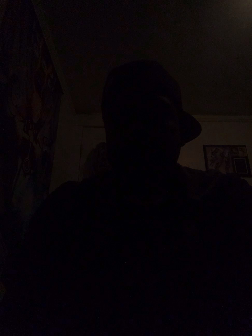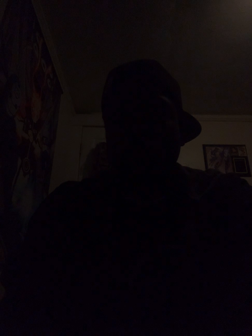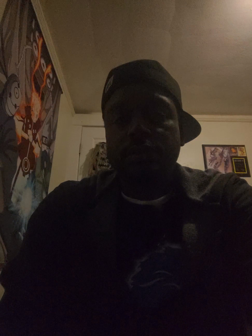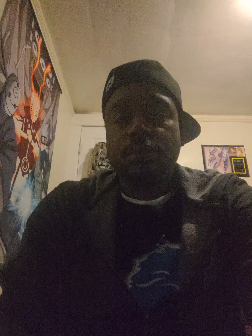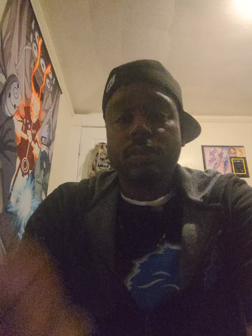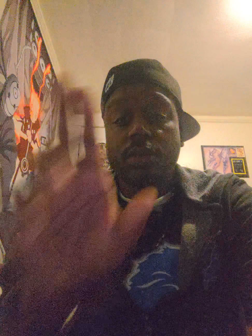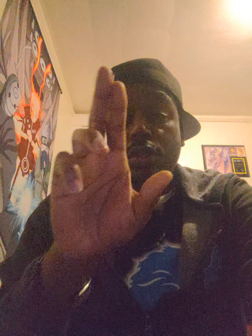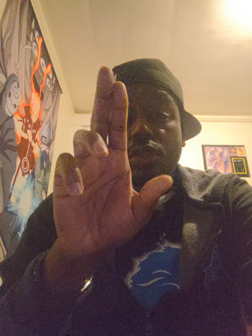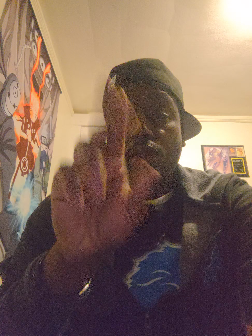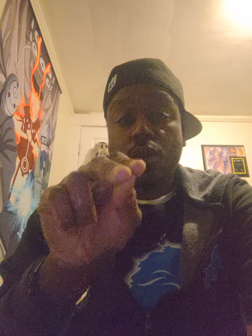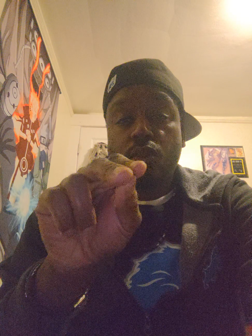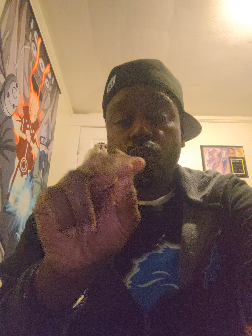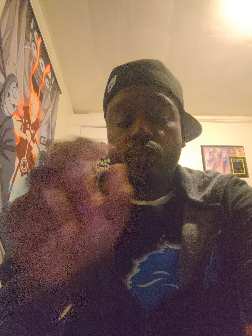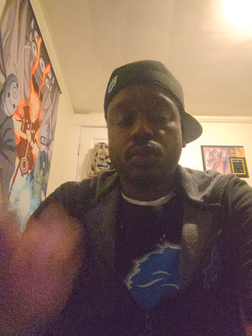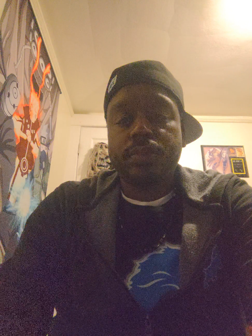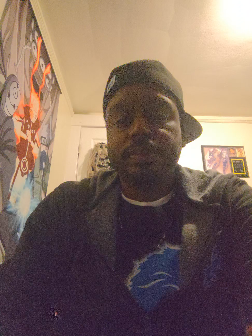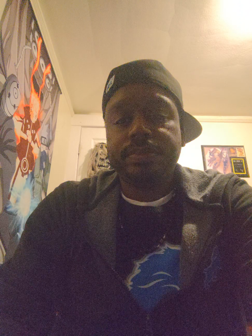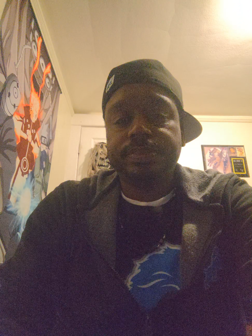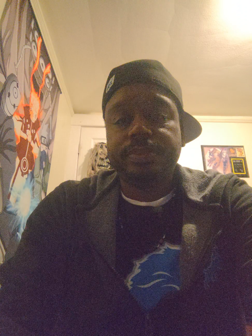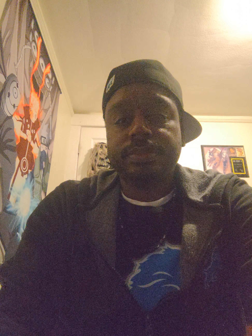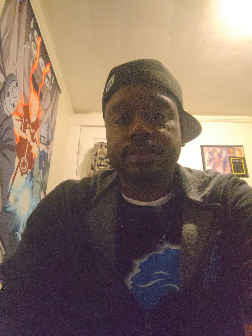no